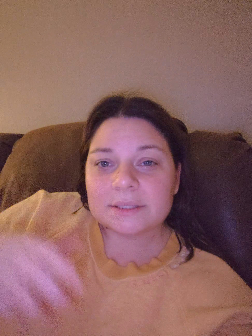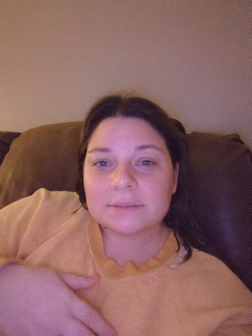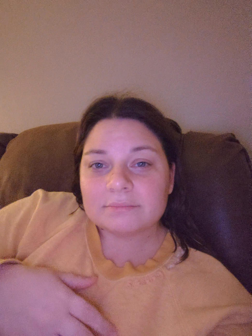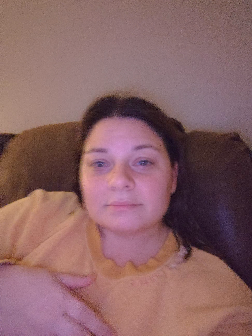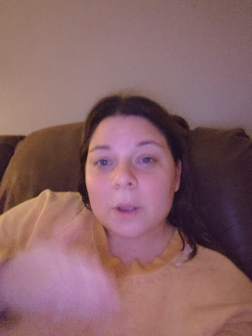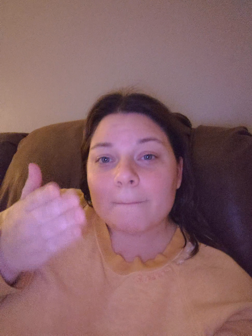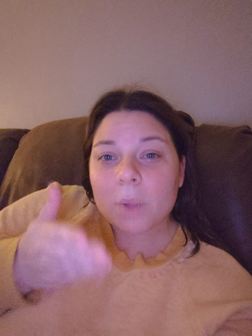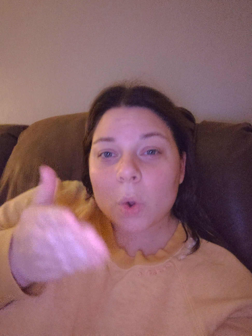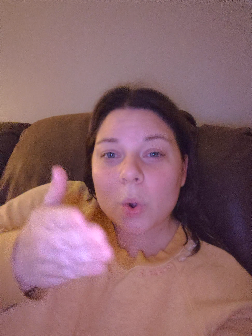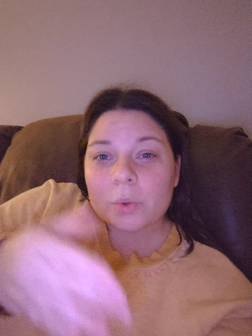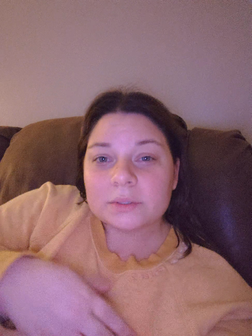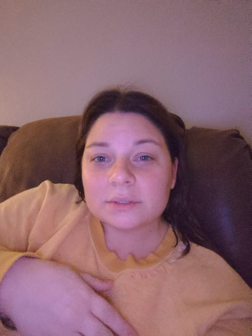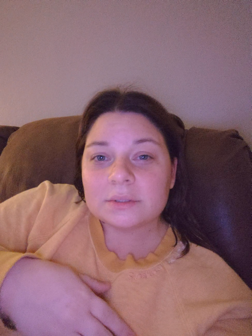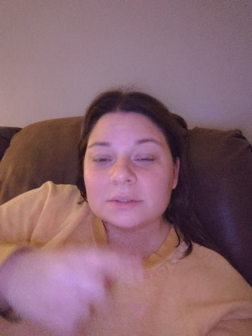boat